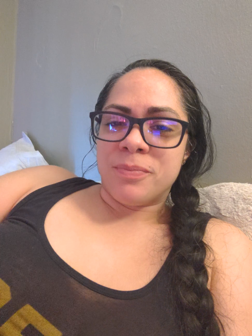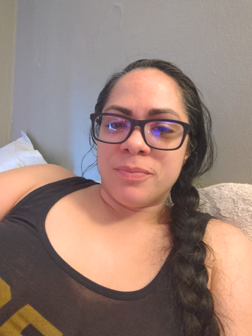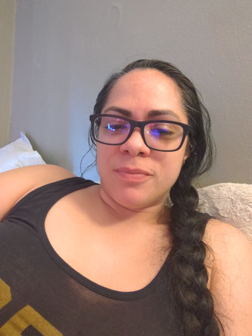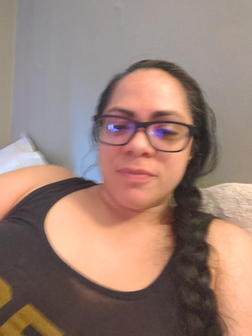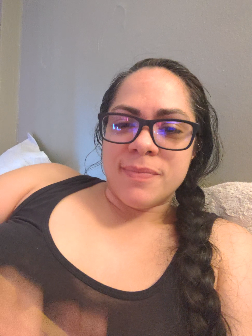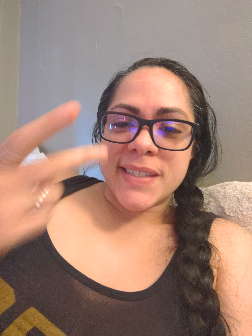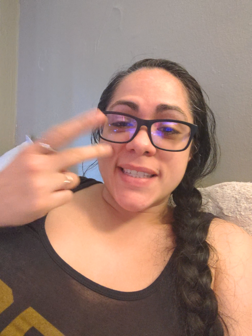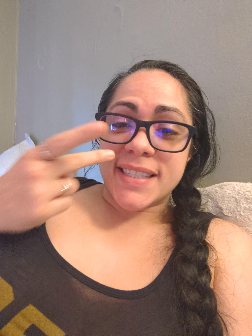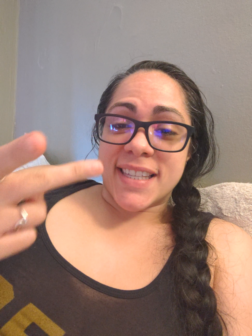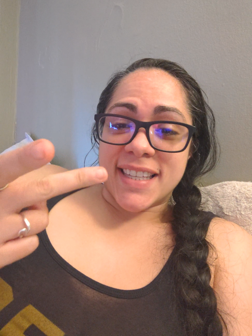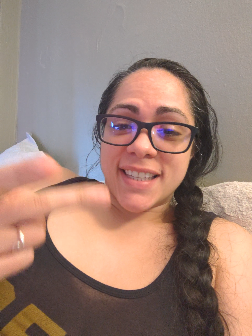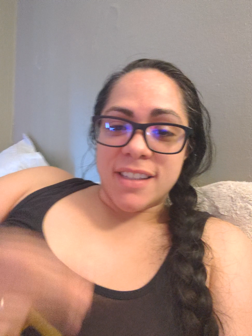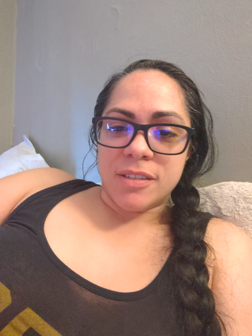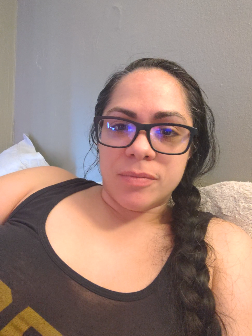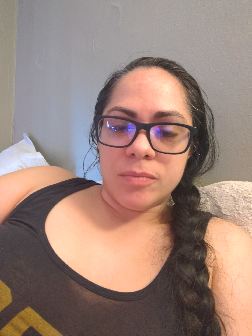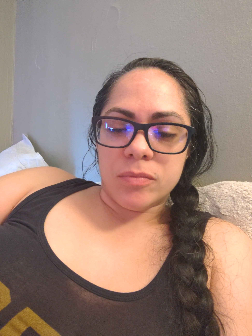see